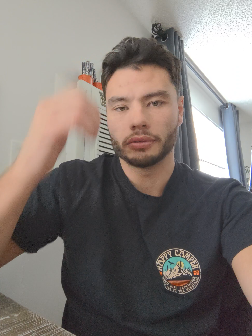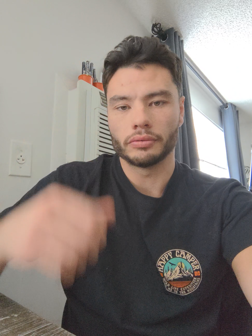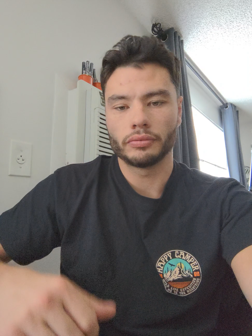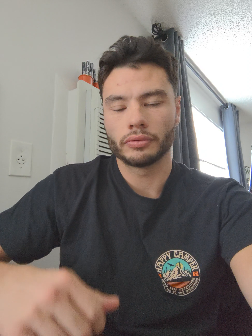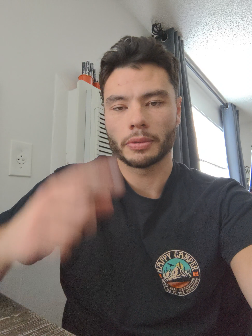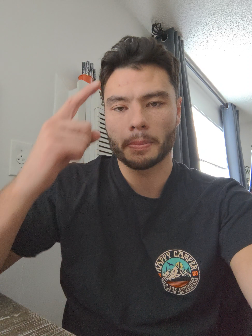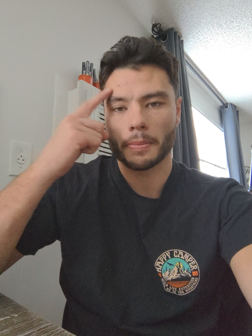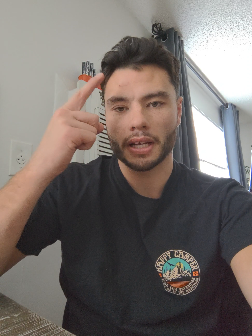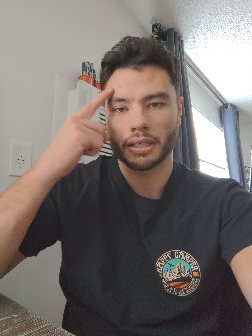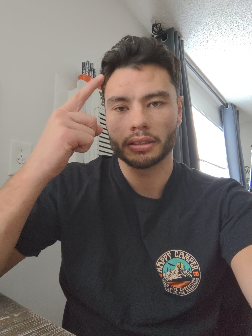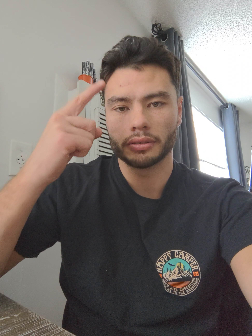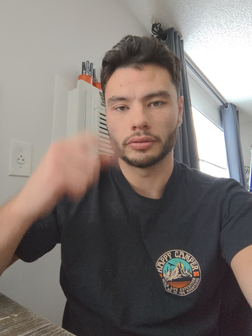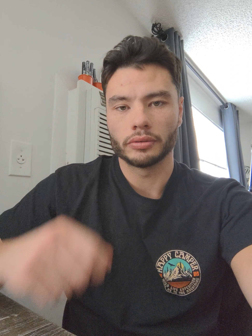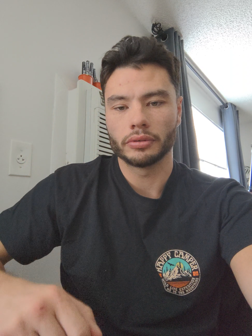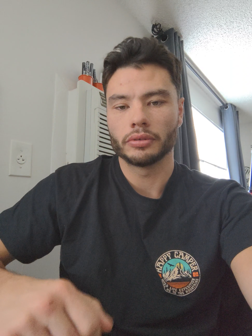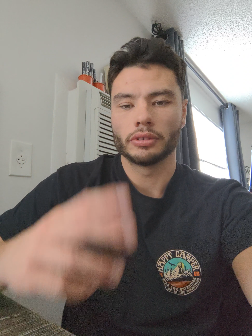penny